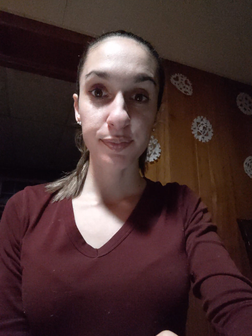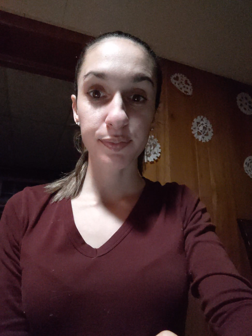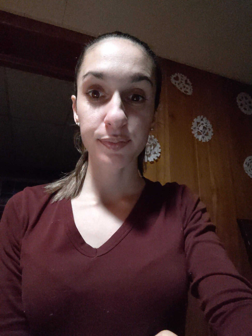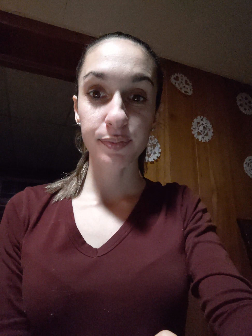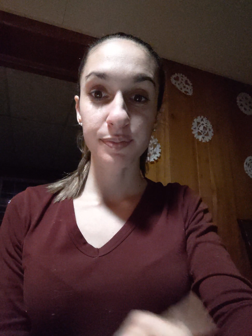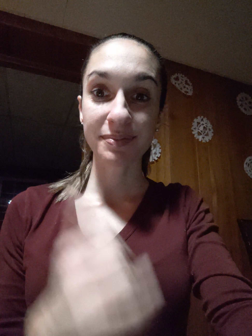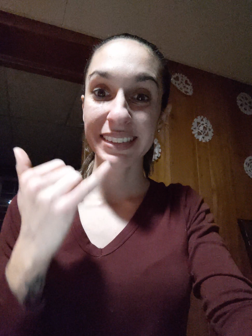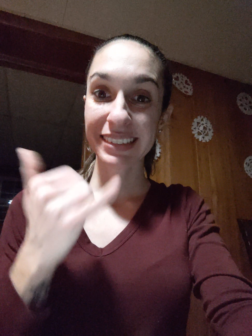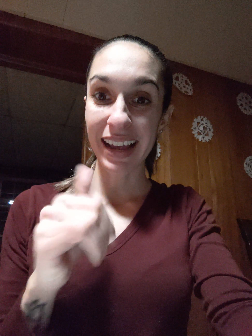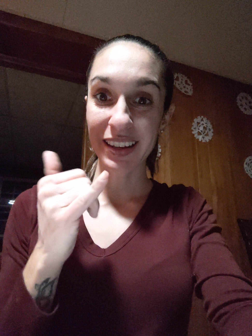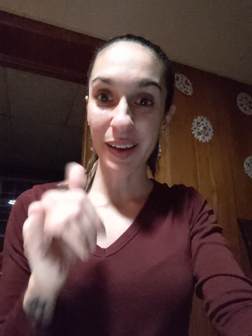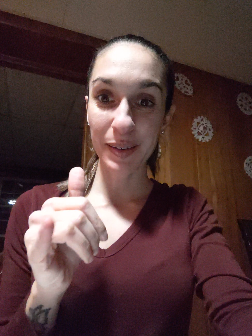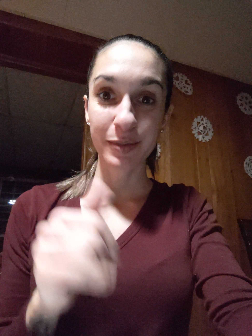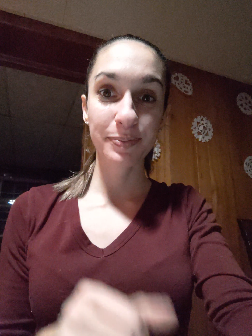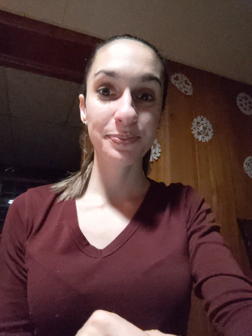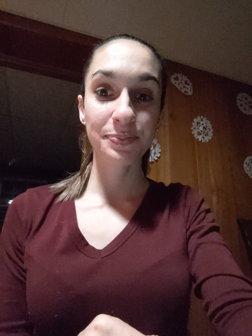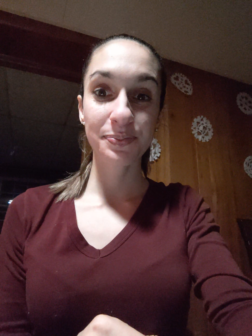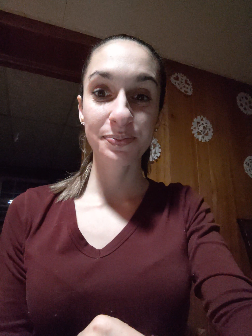yellow